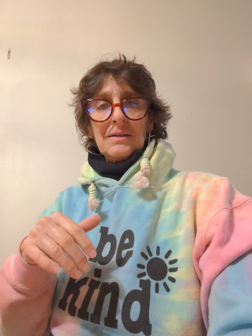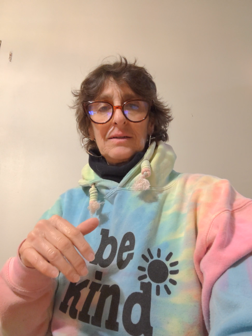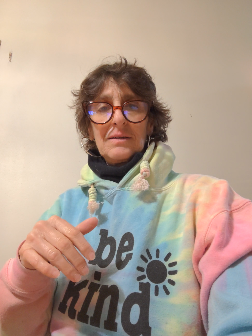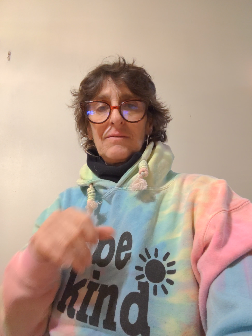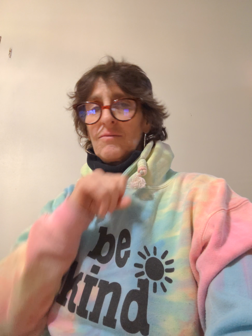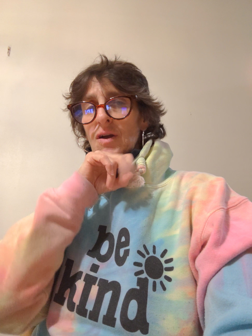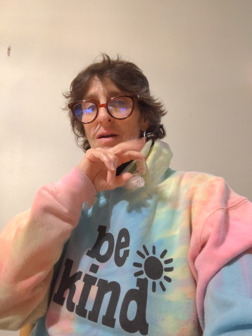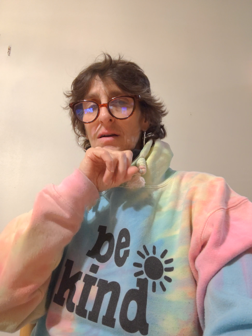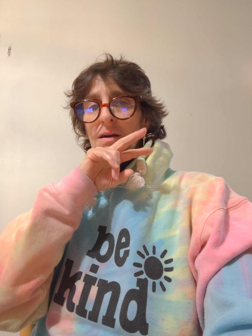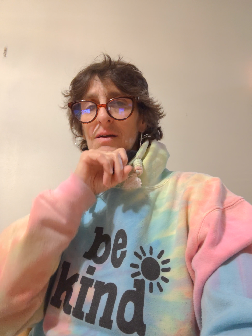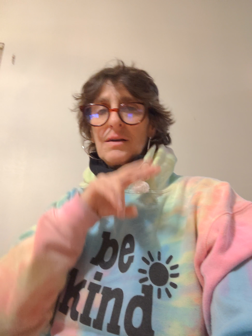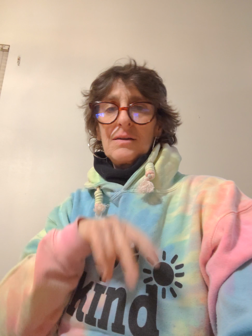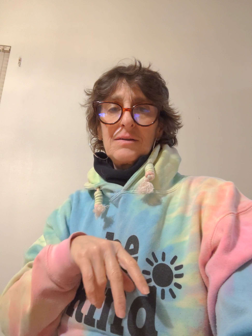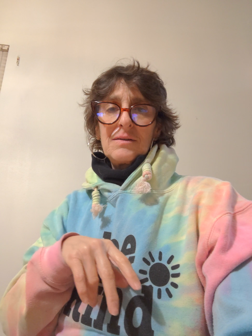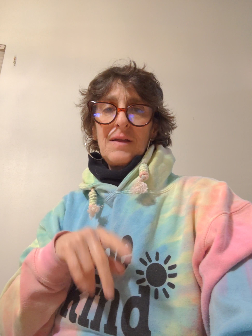frog